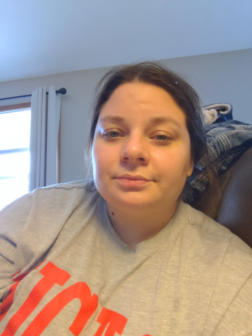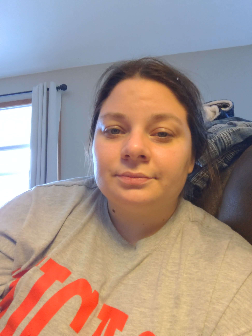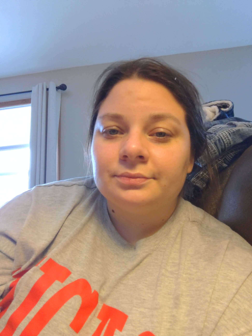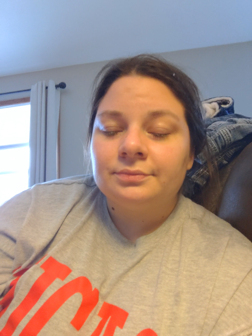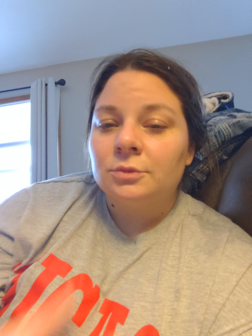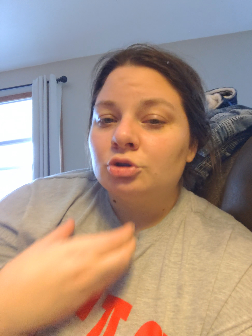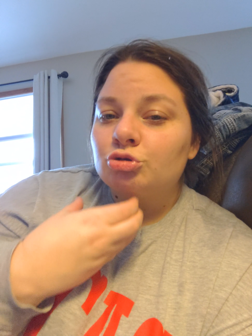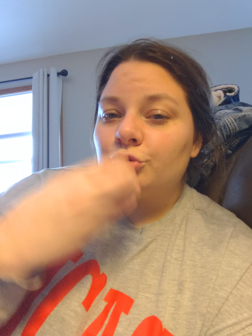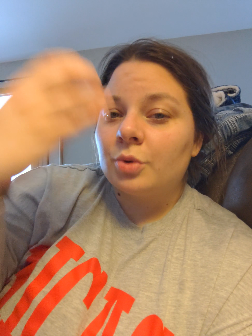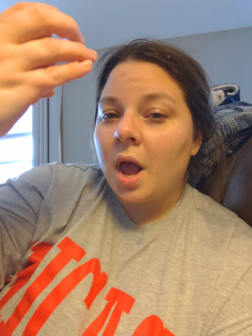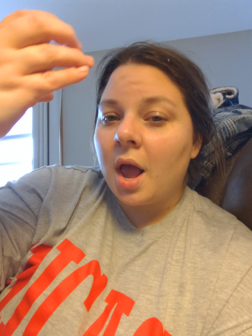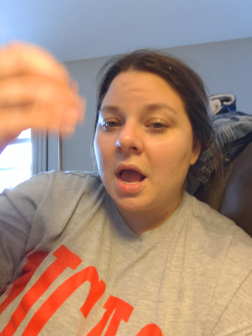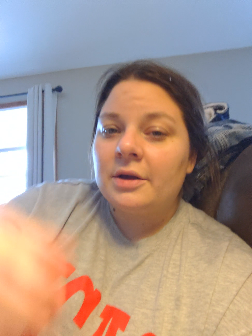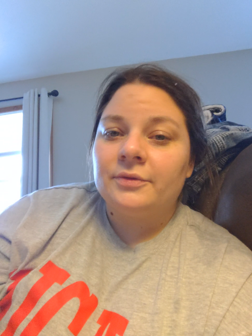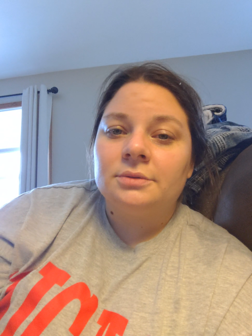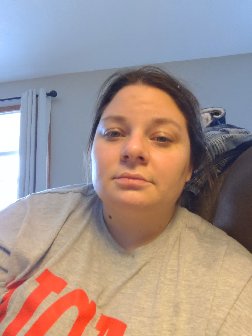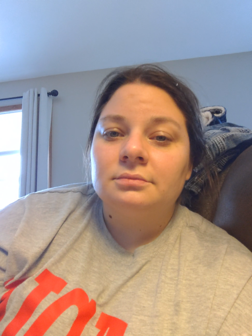giraffe